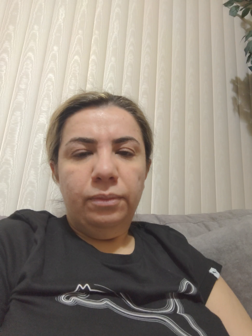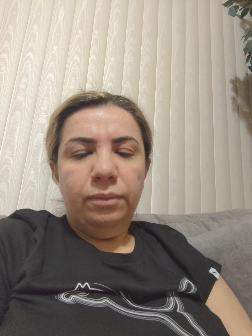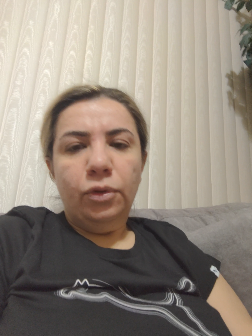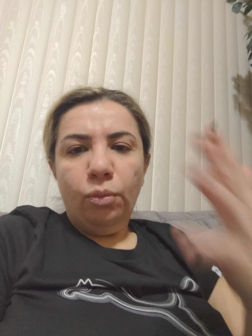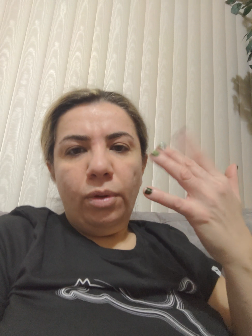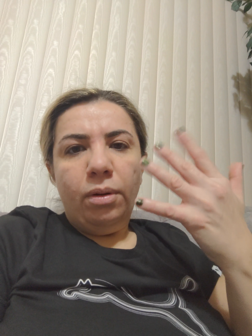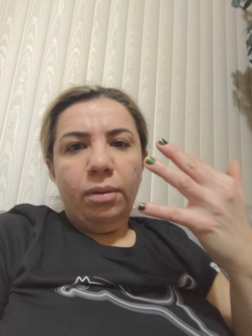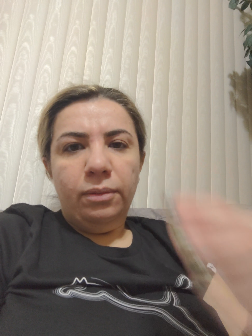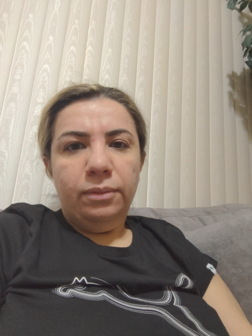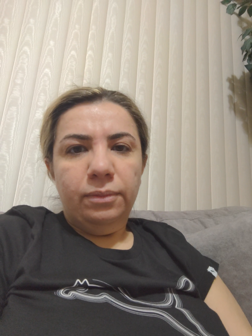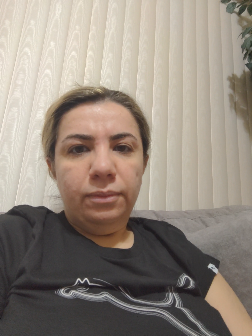wait